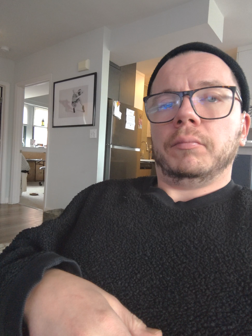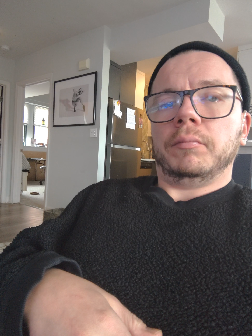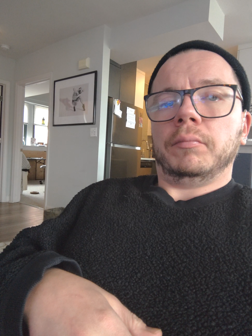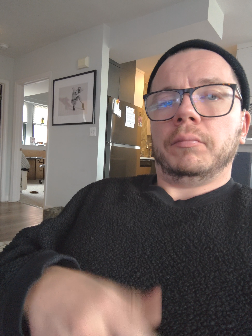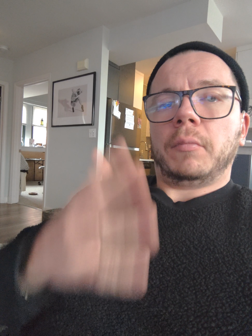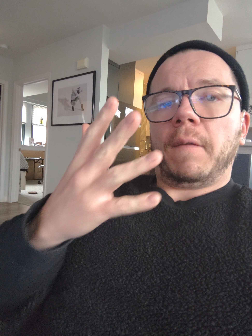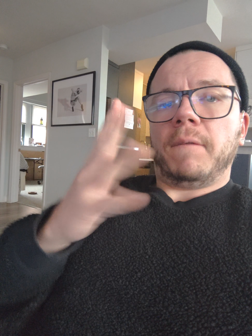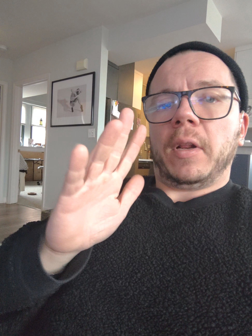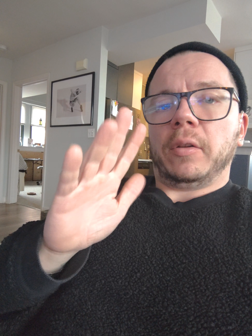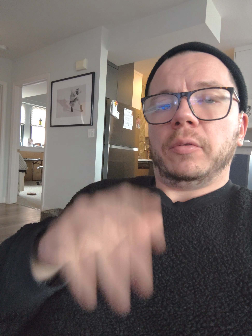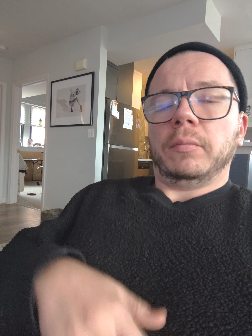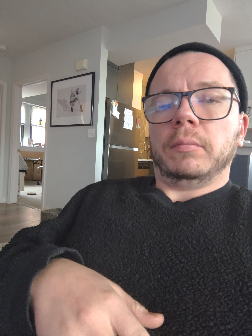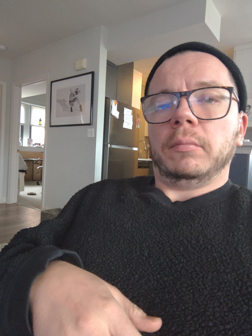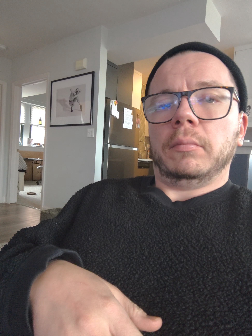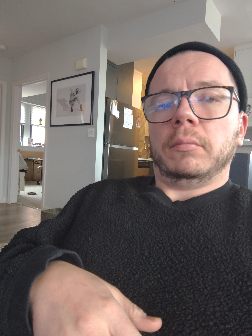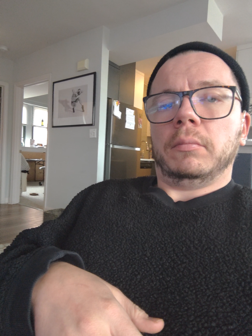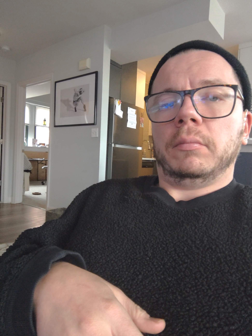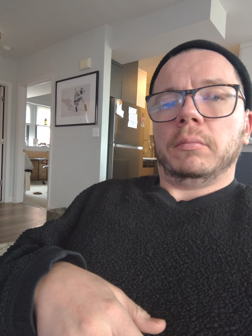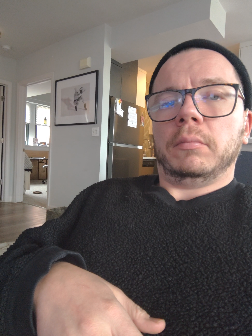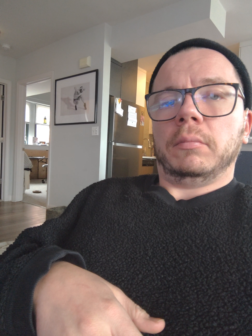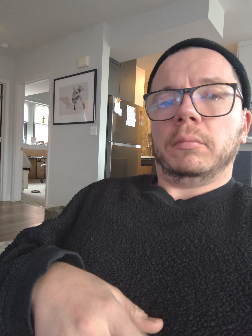finish